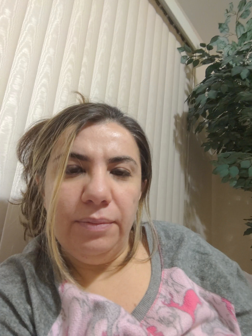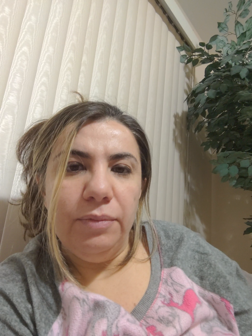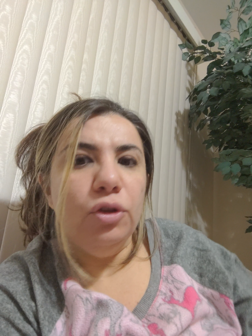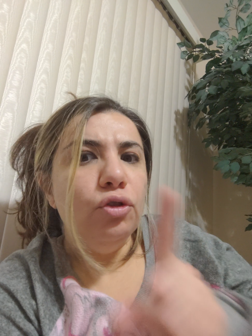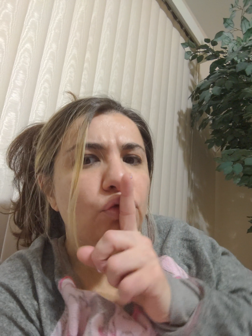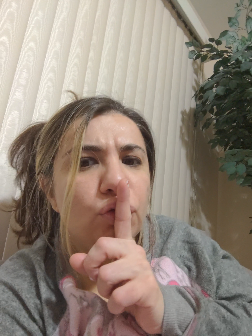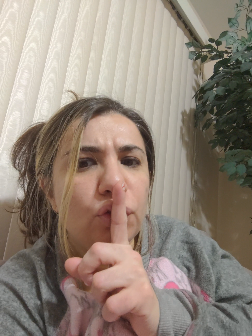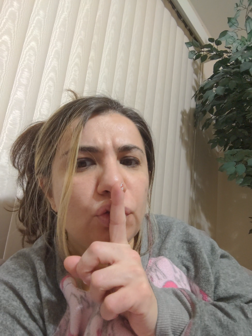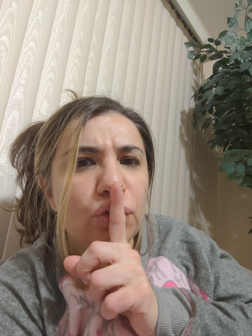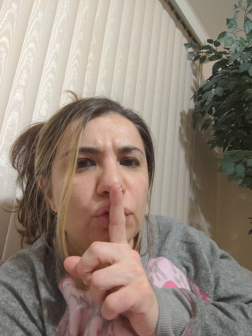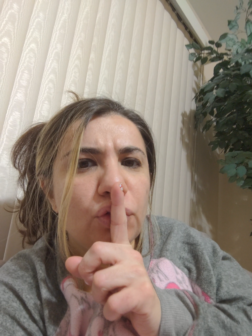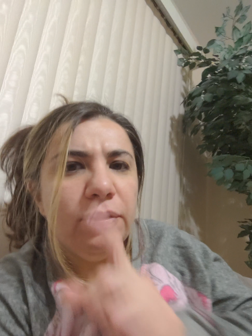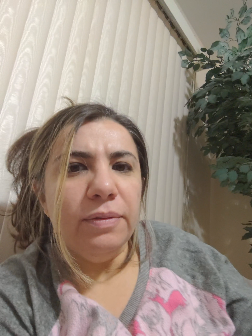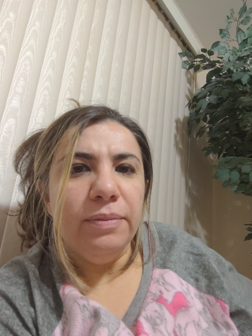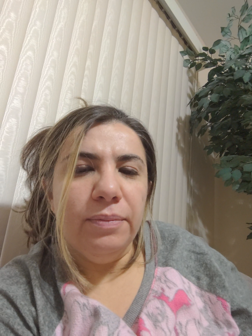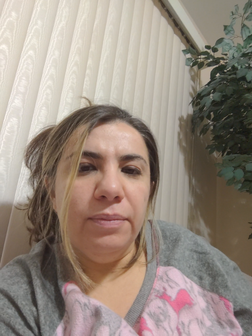shhh